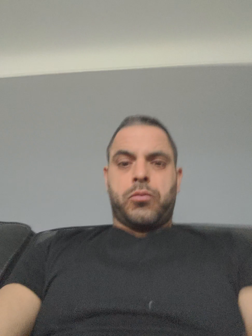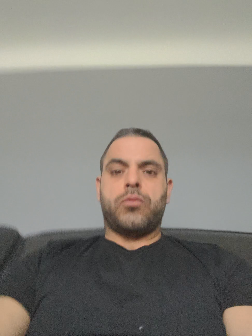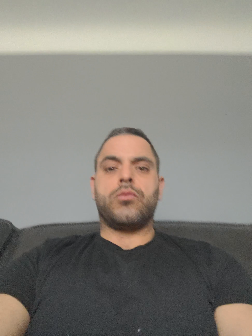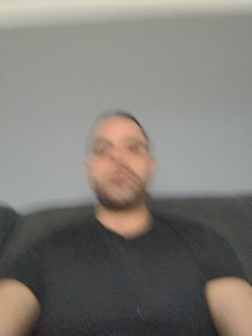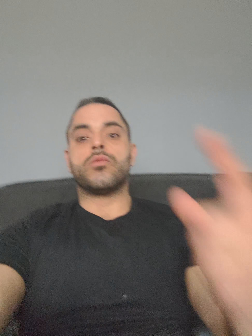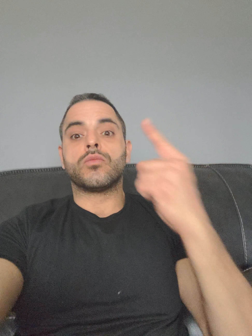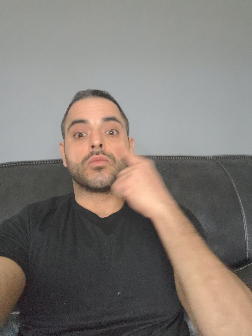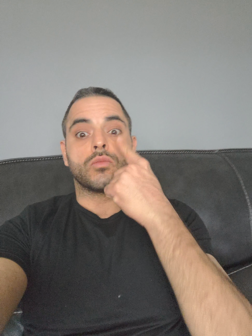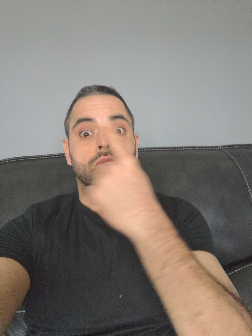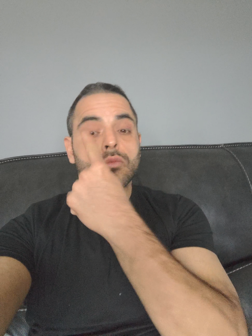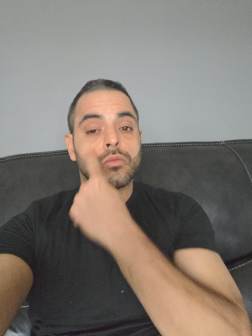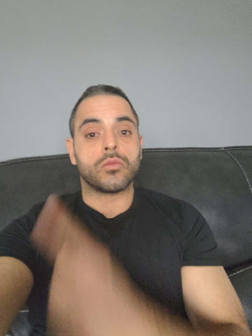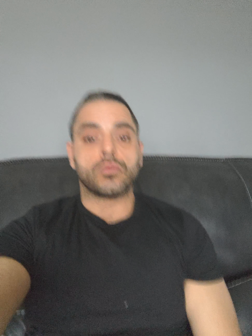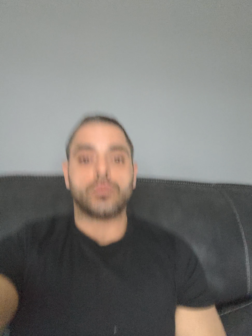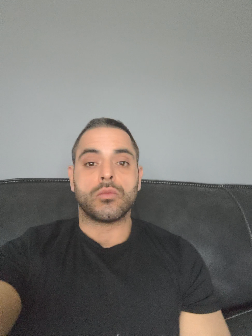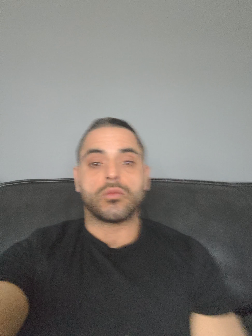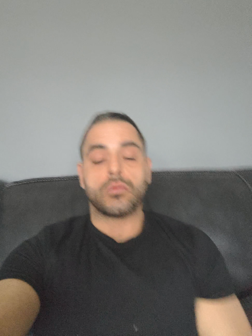eye